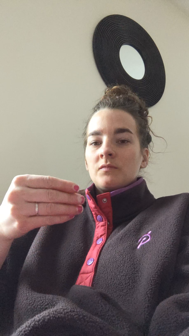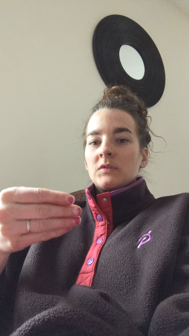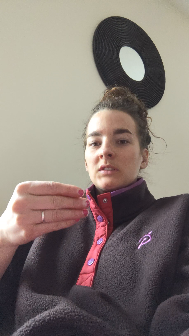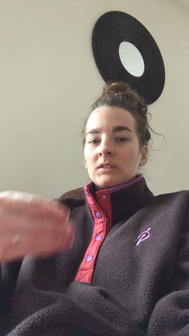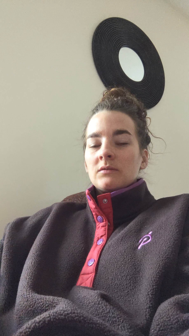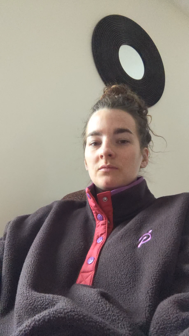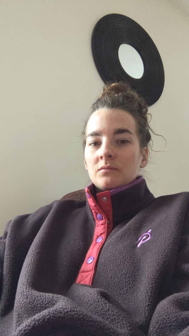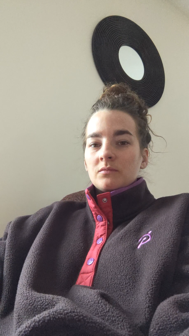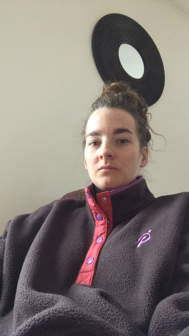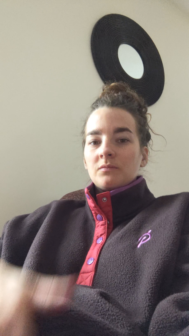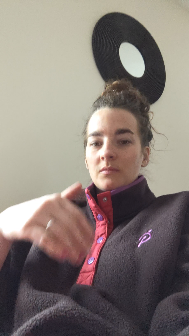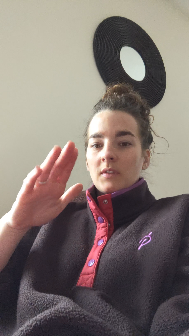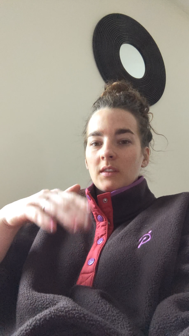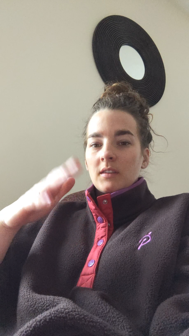paint